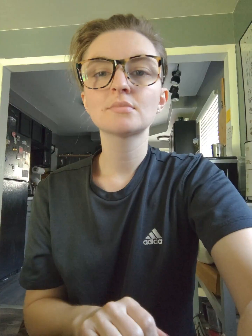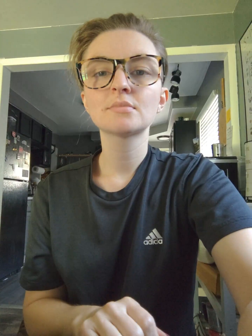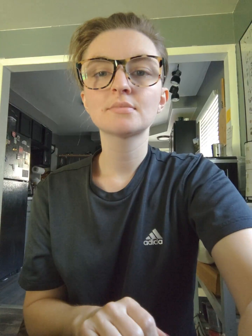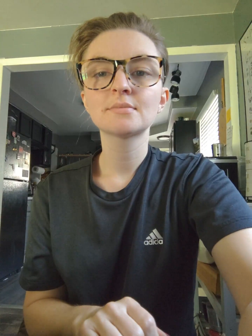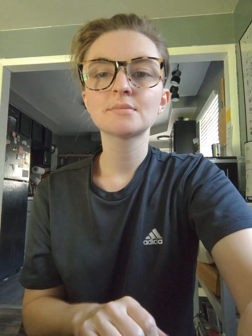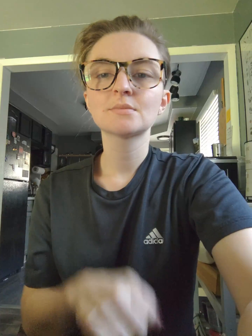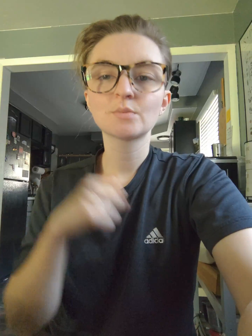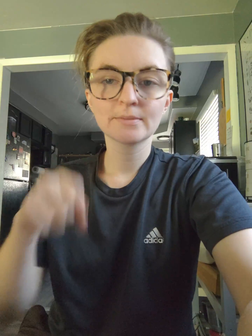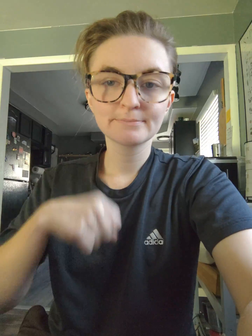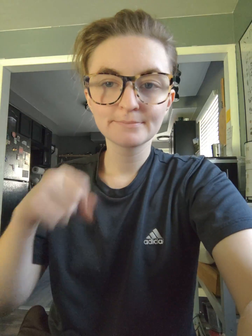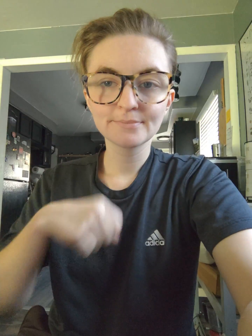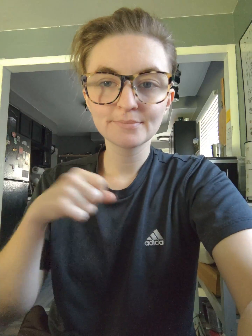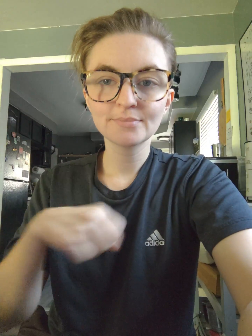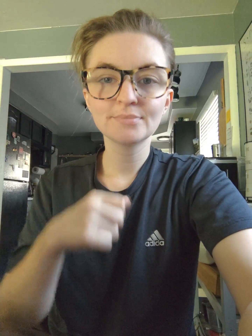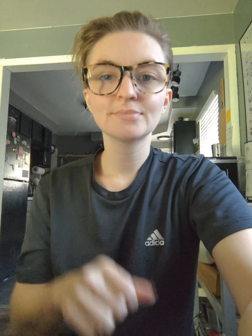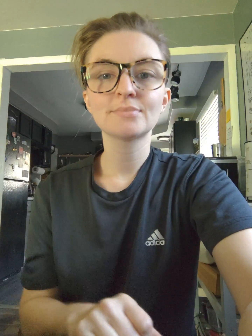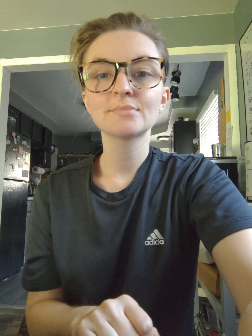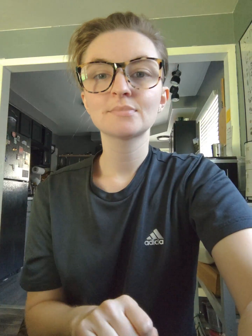bicycle